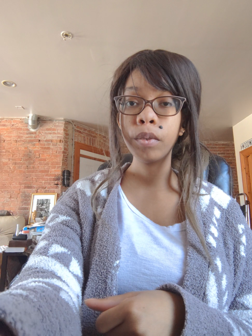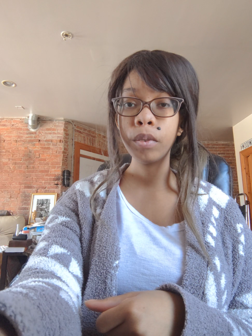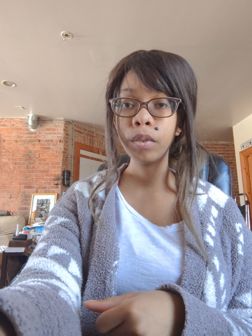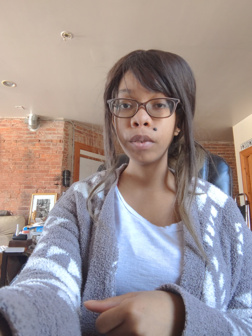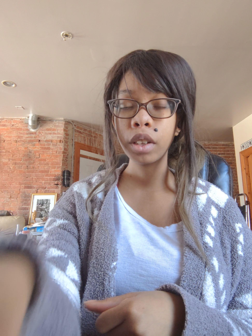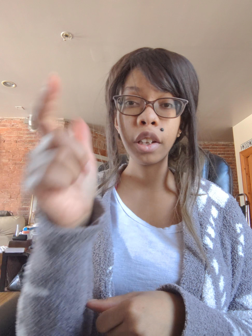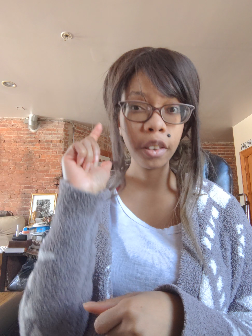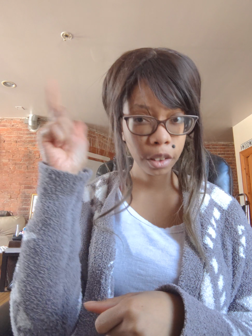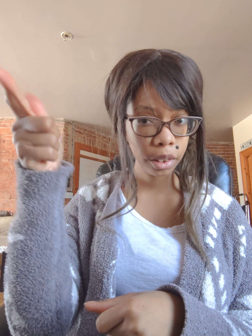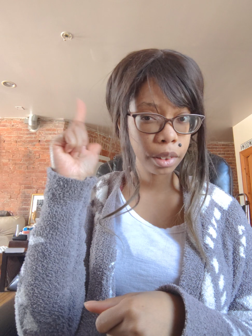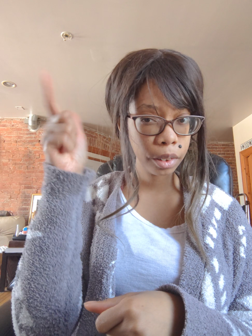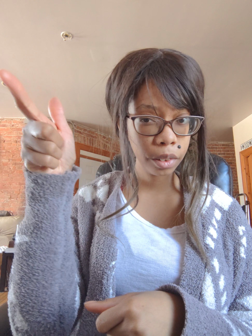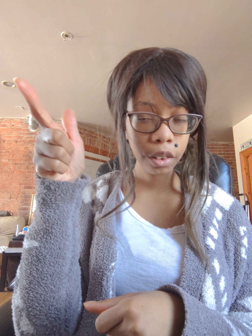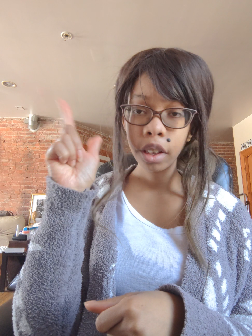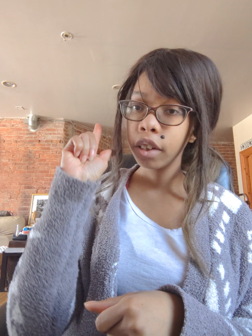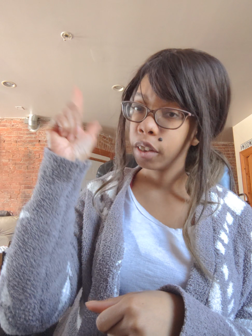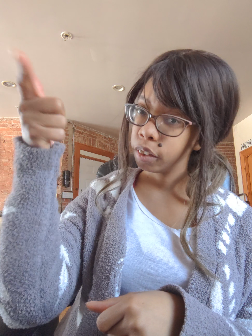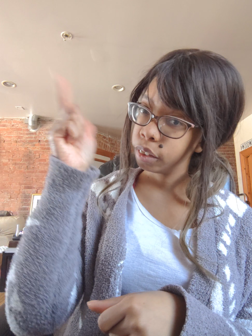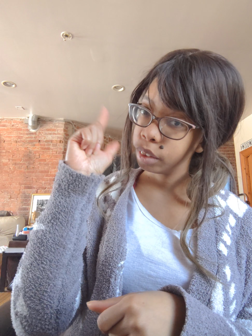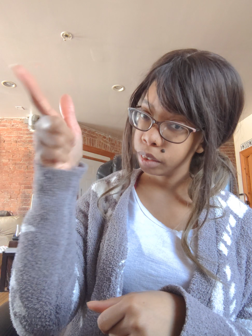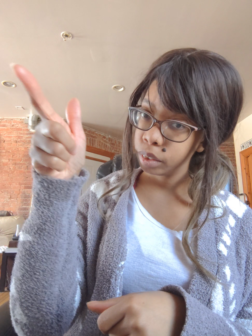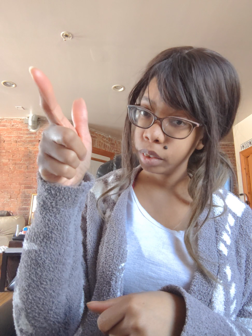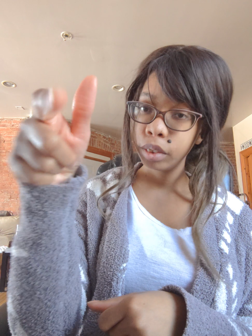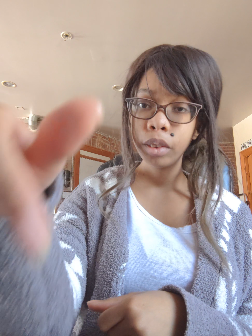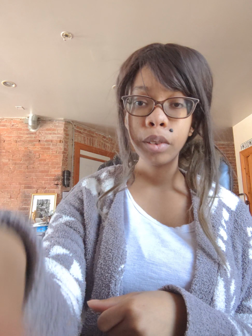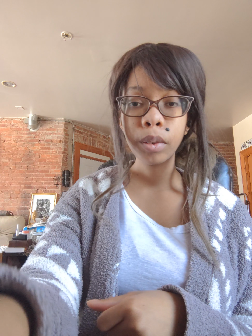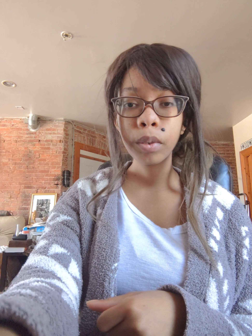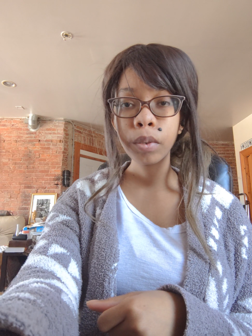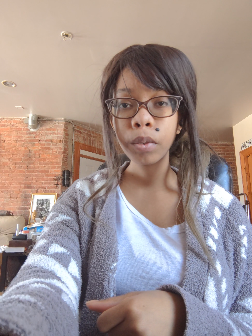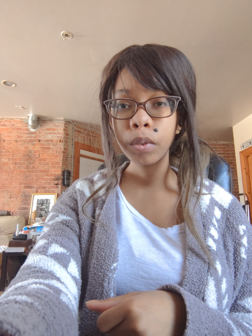later